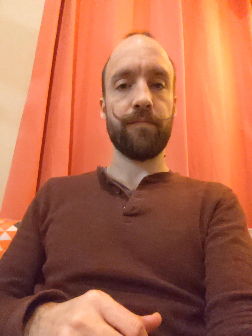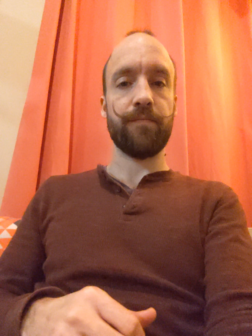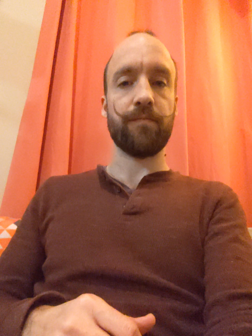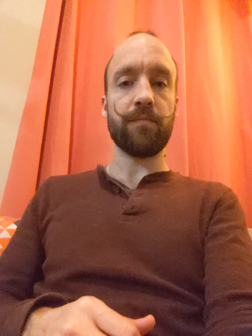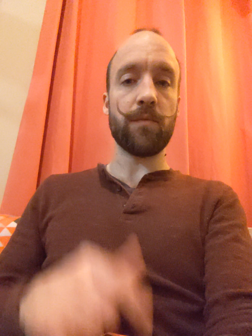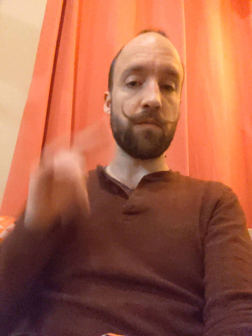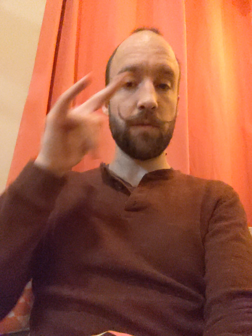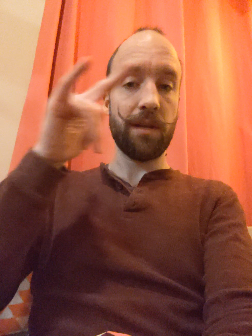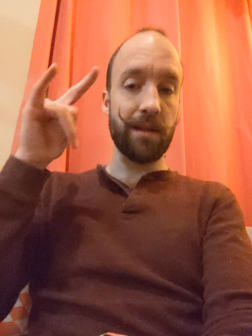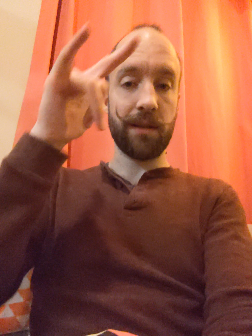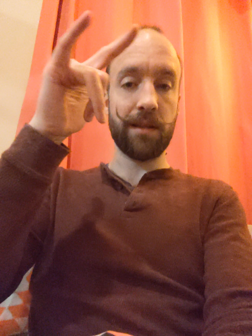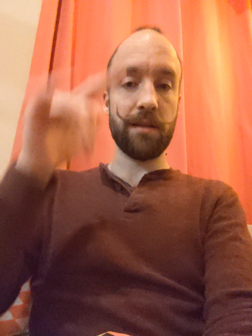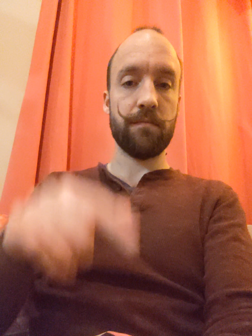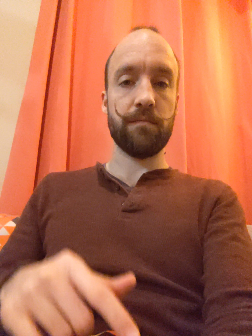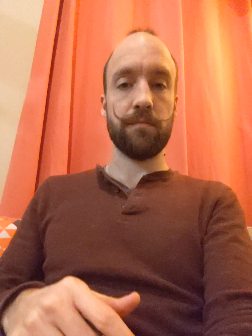airplane